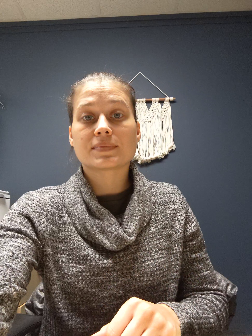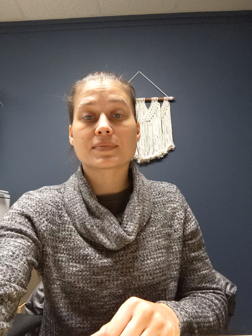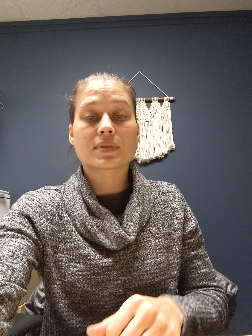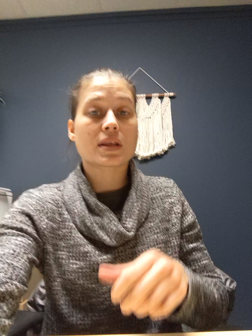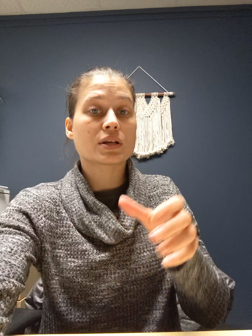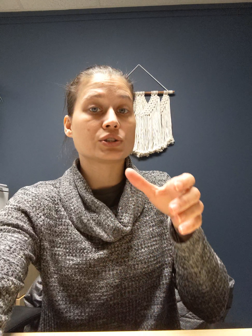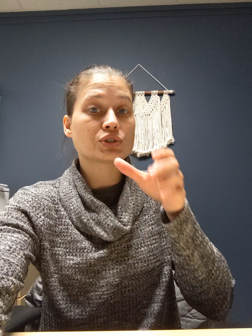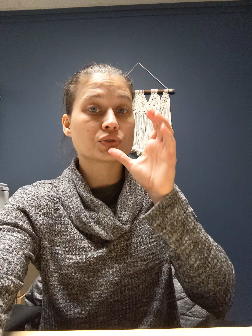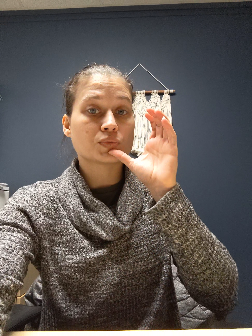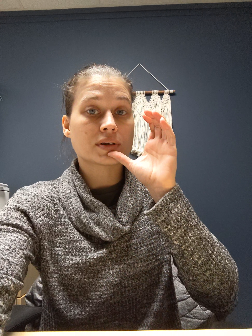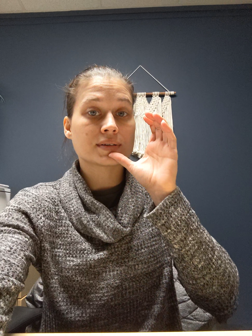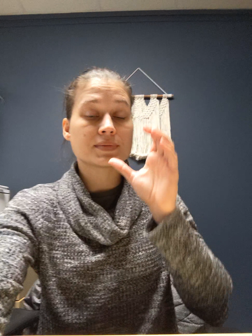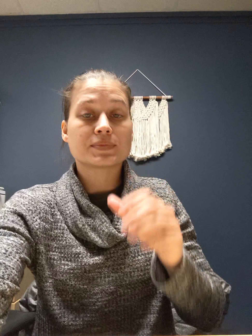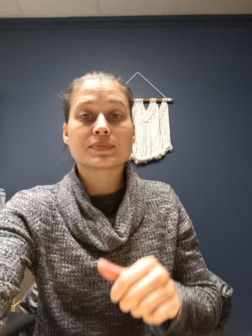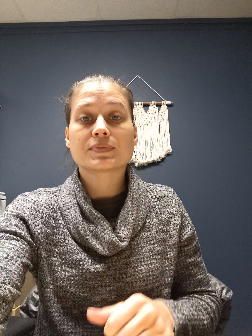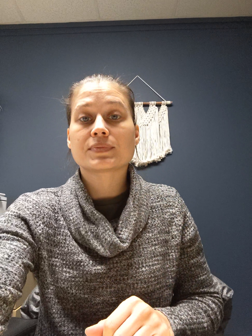drink